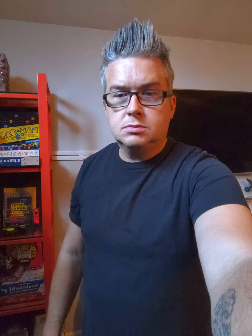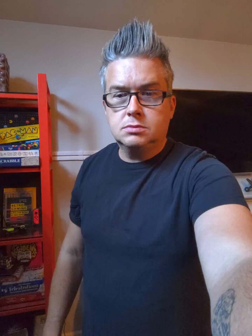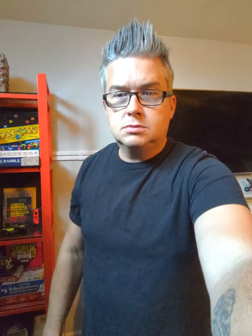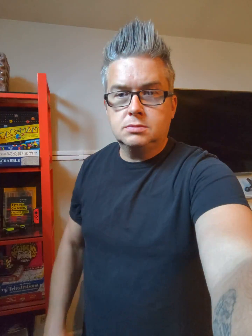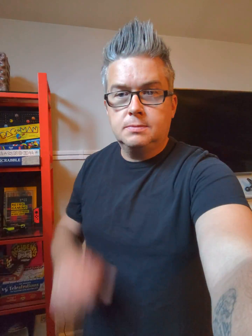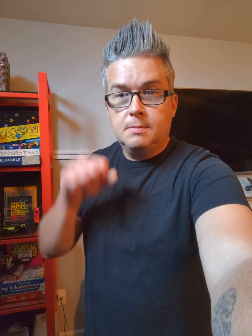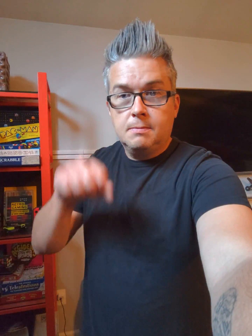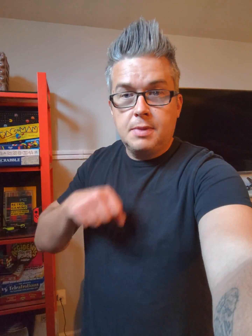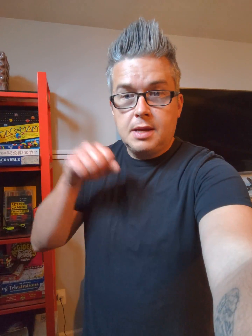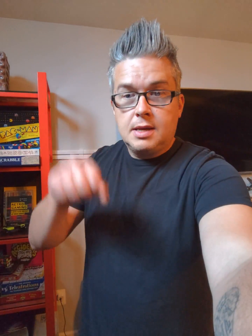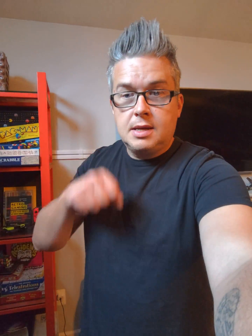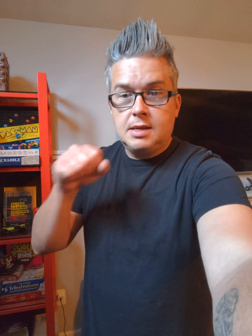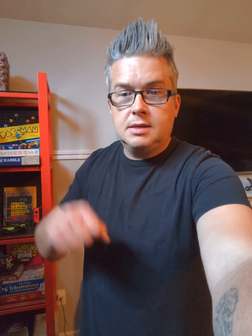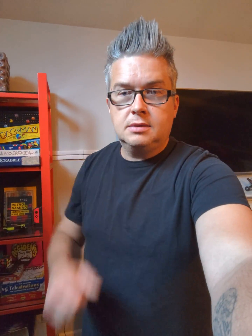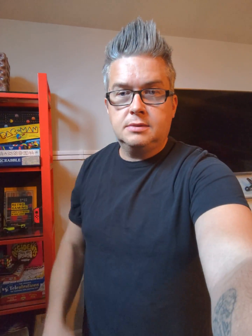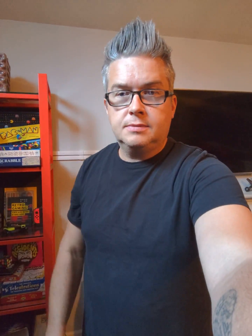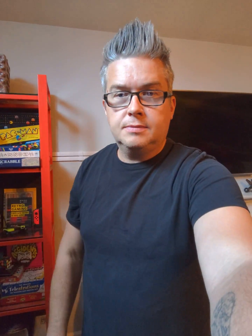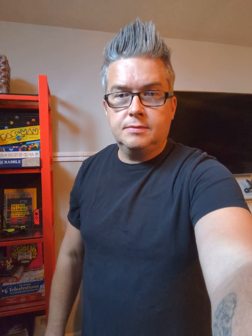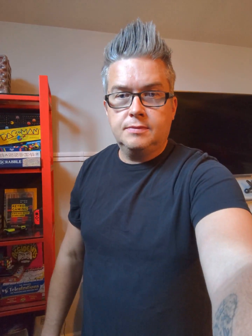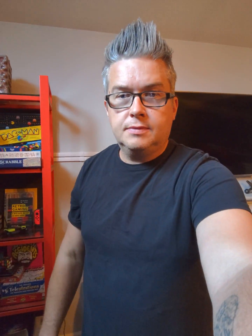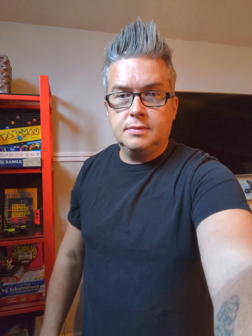bicycle